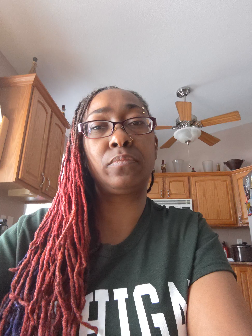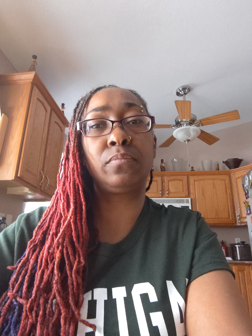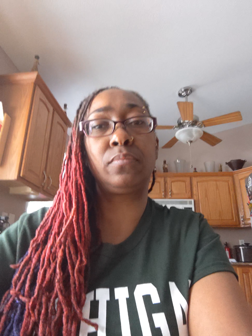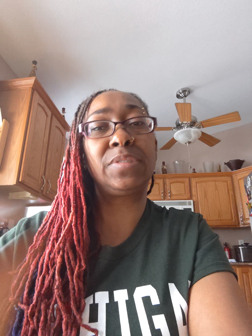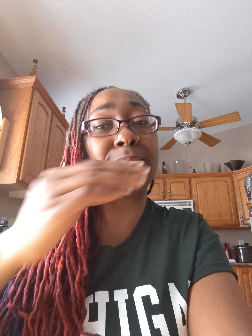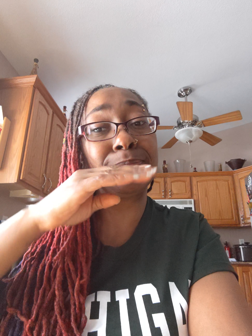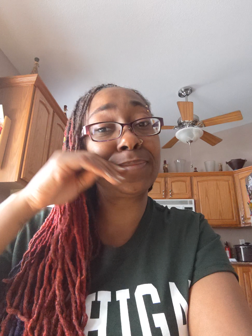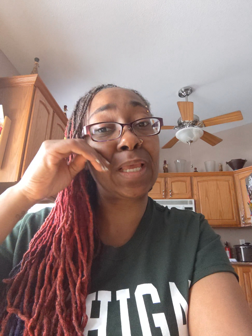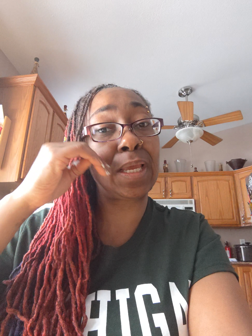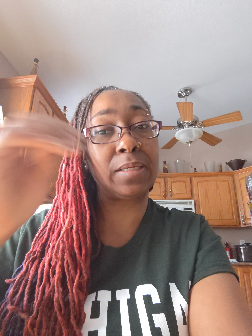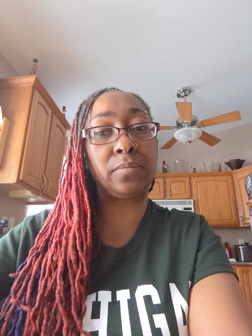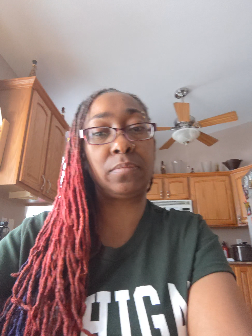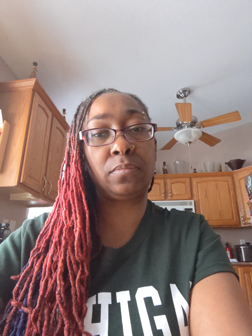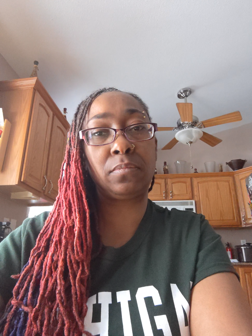smile